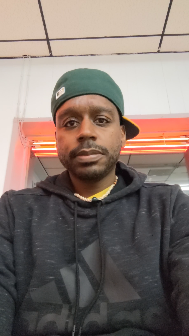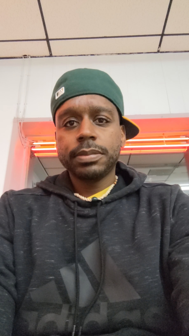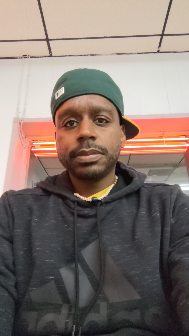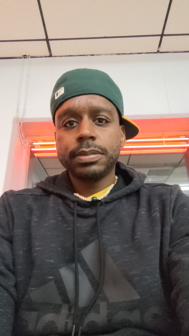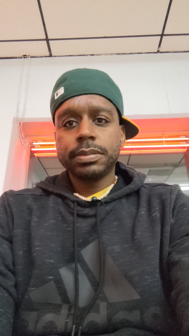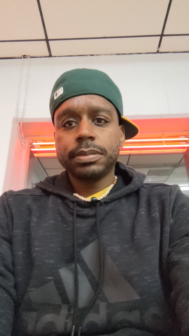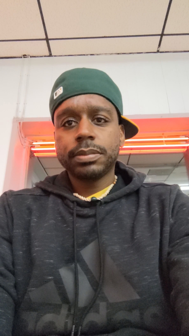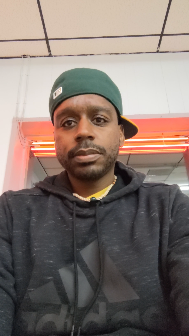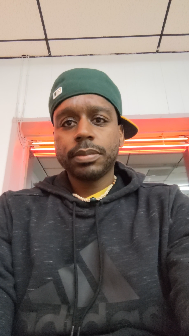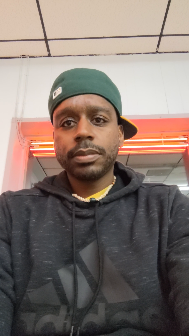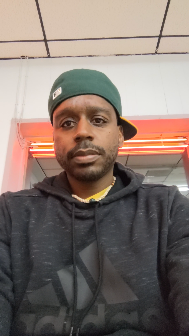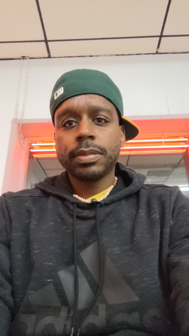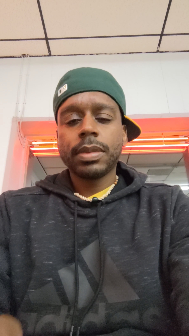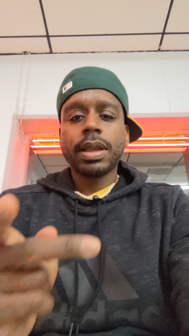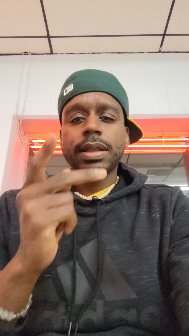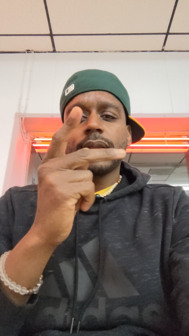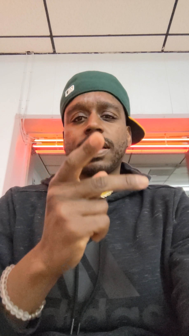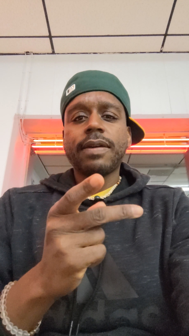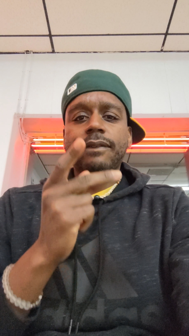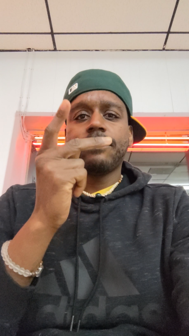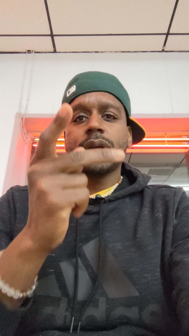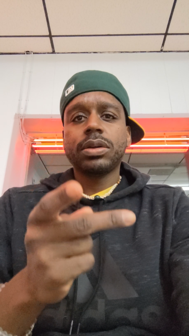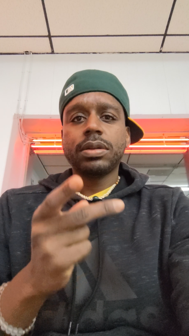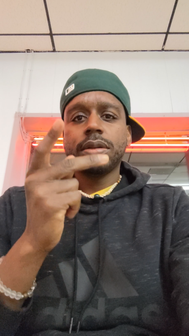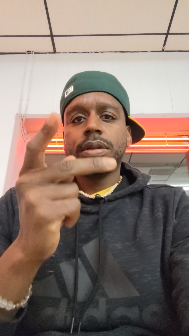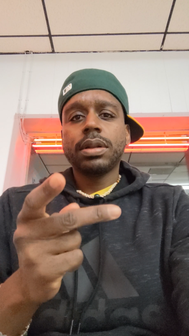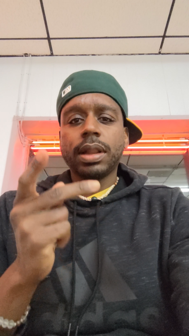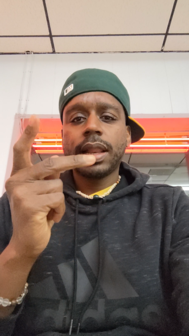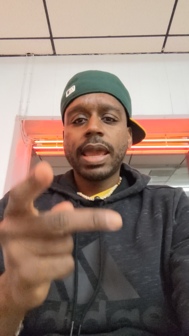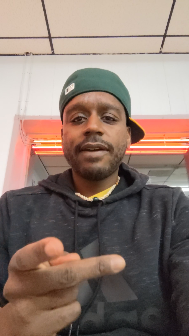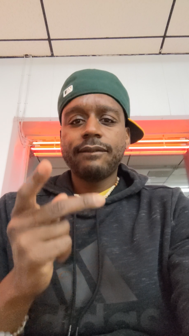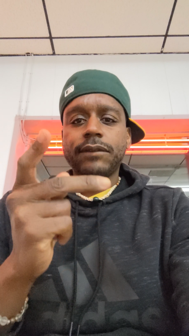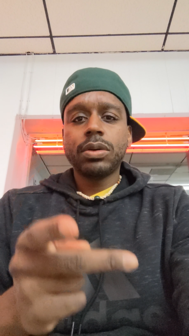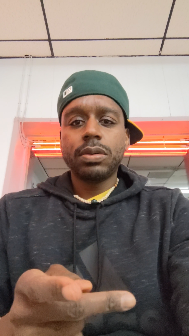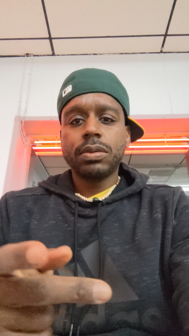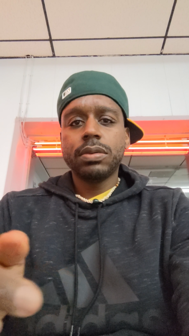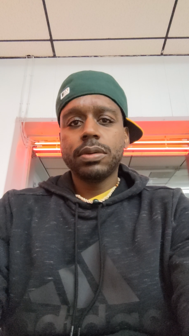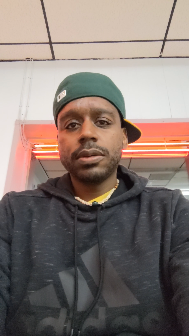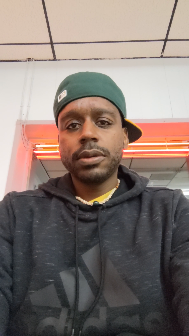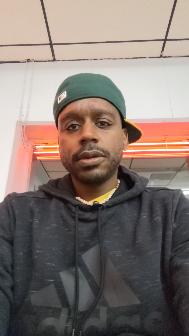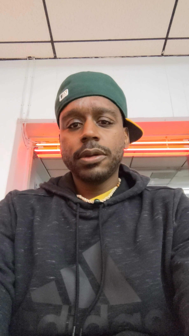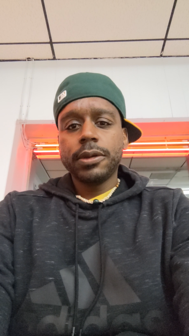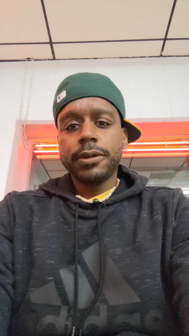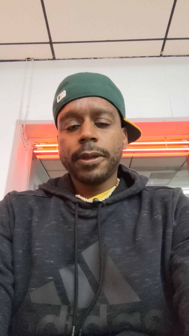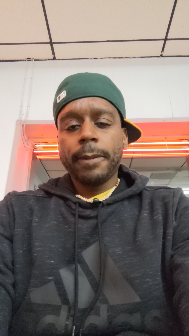careful